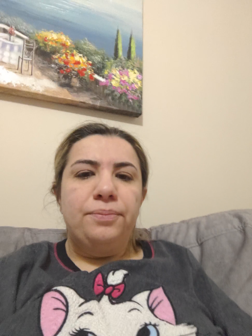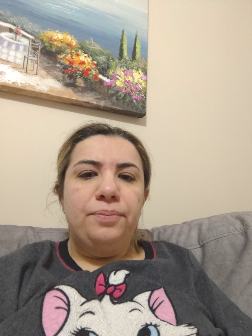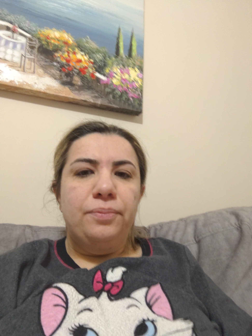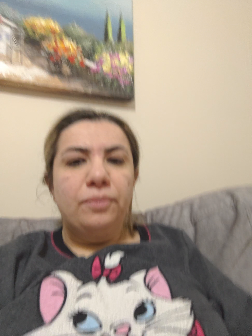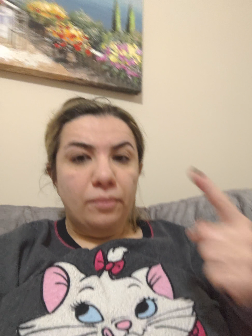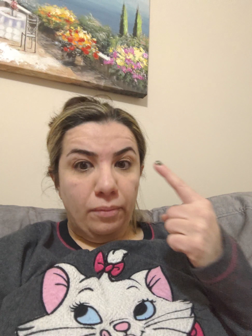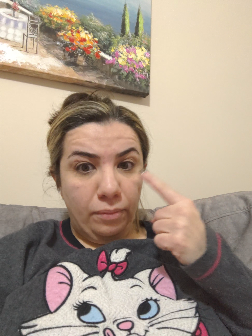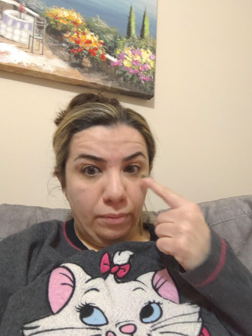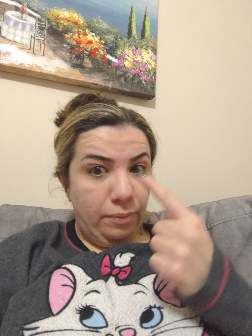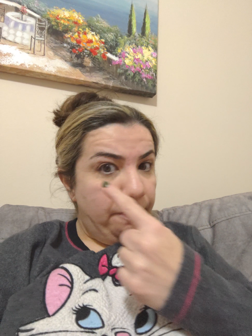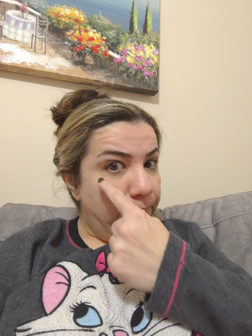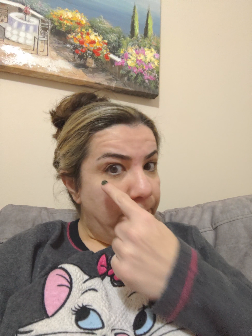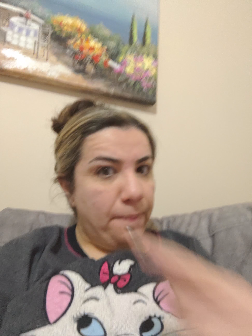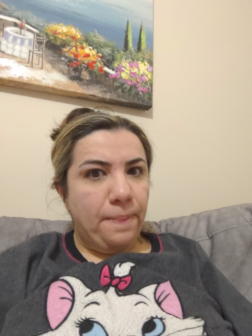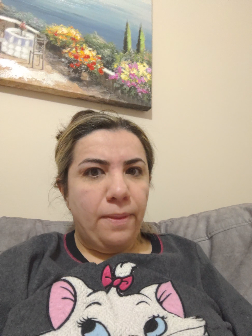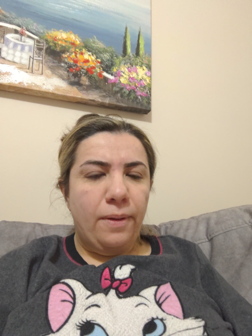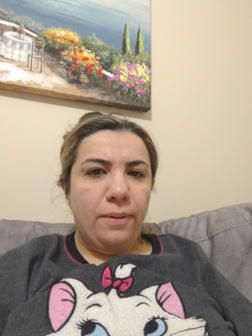eye